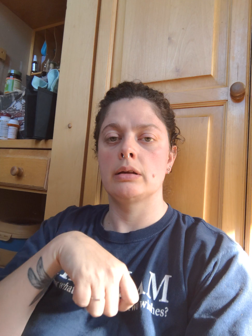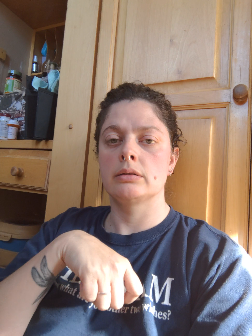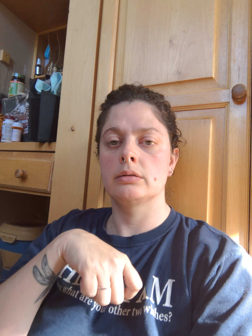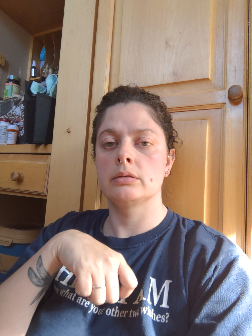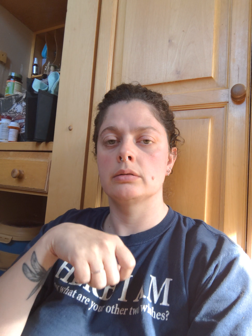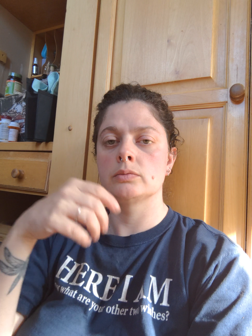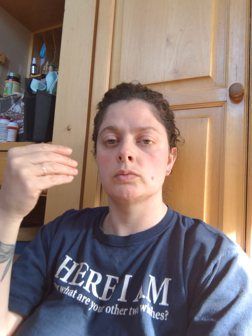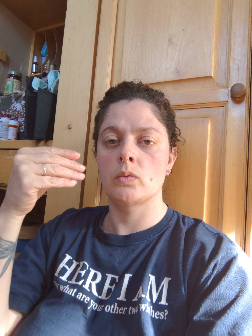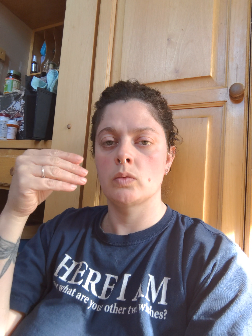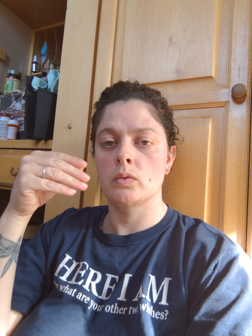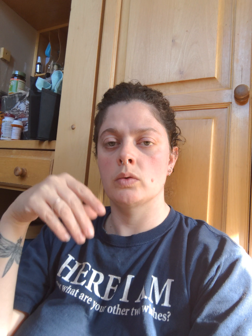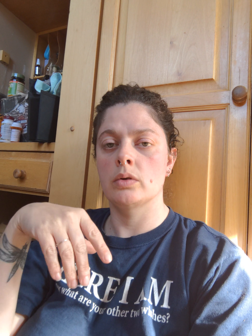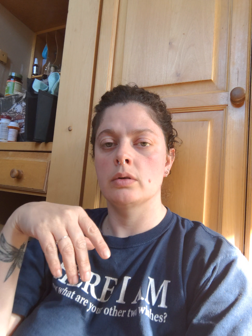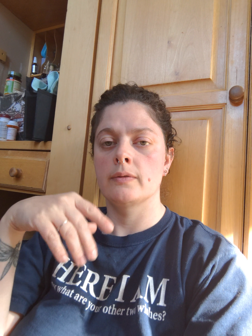store